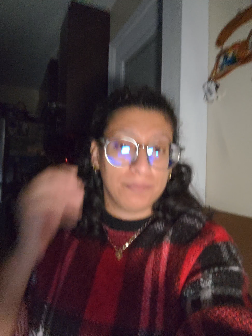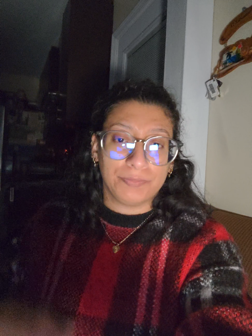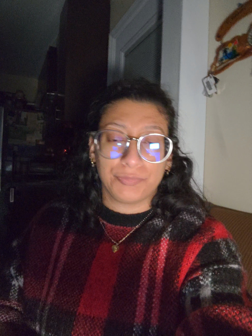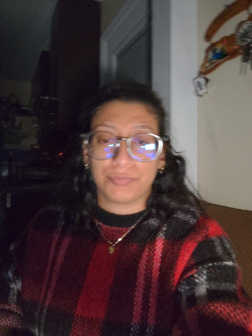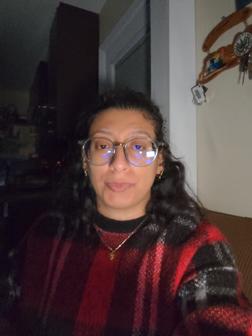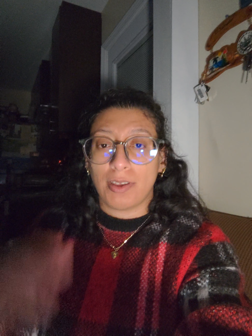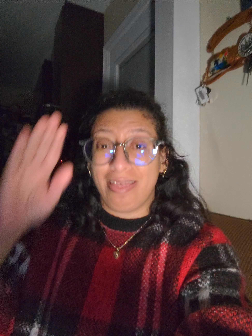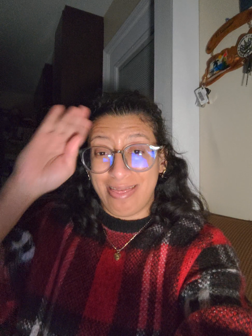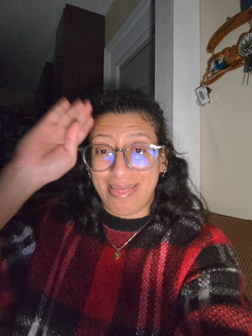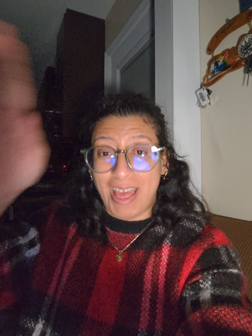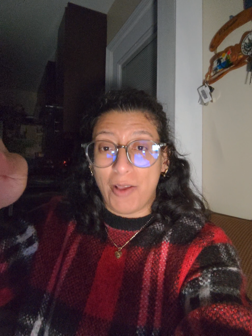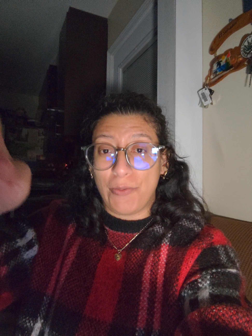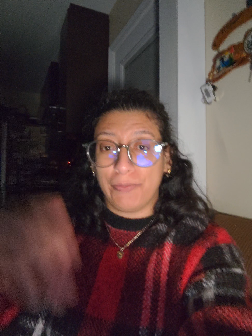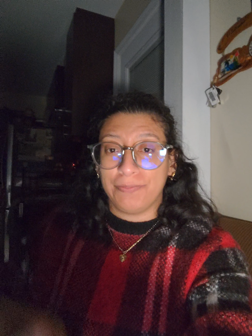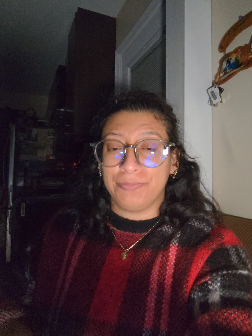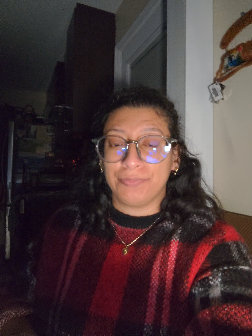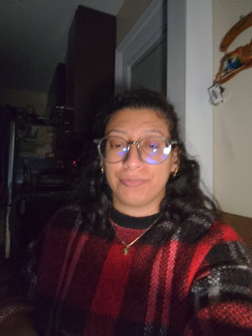hello